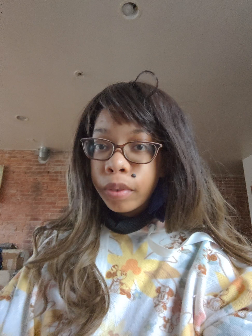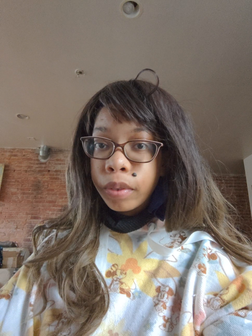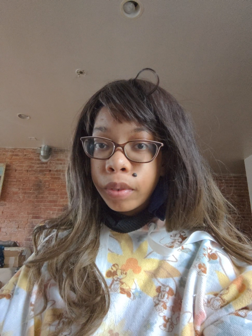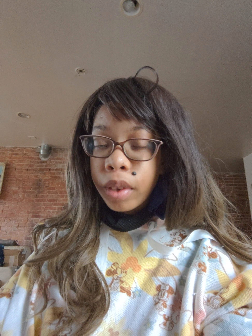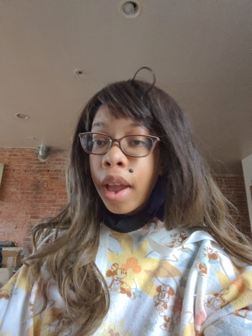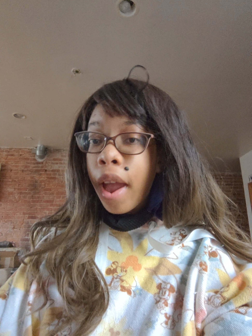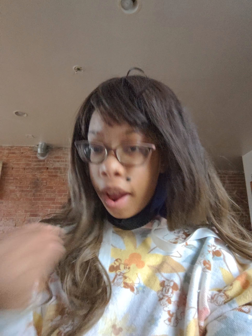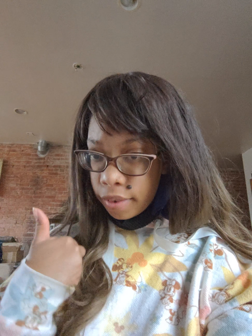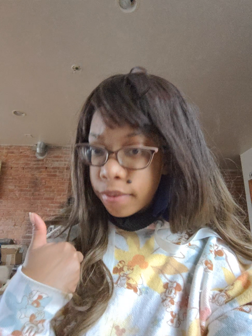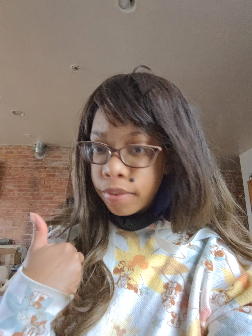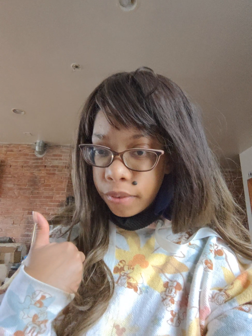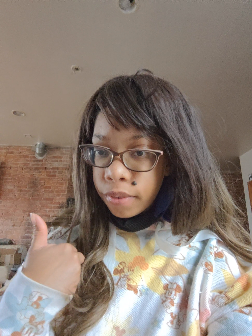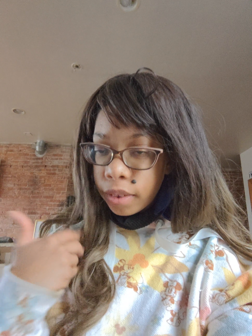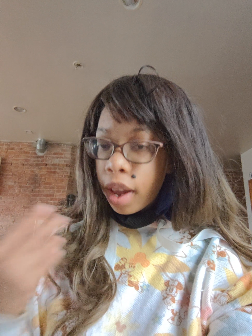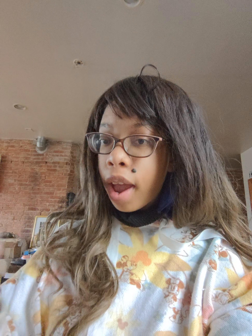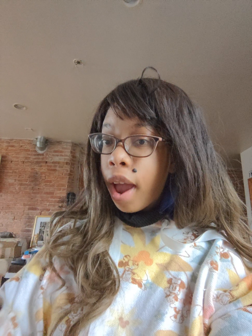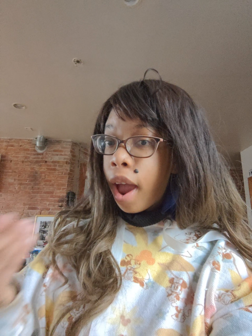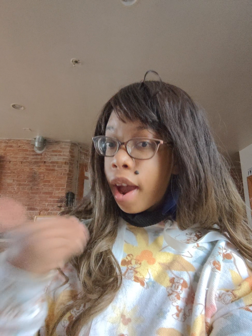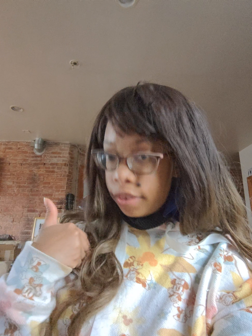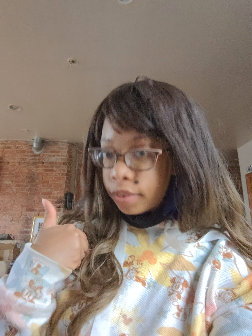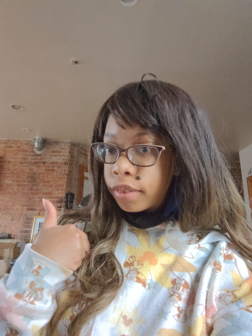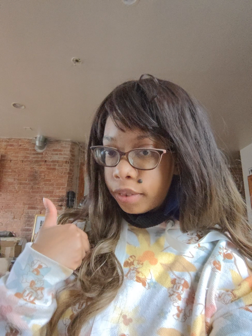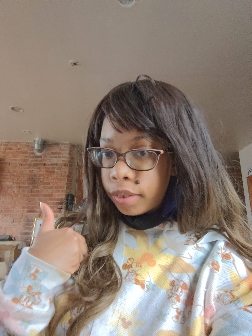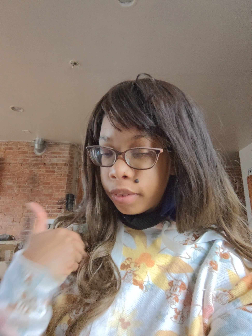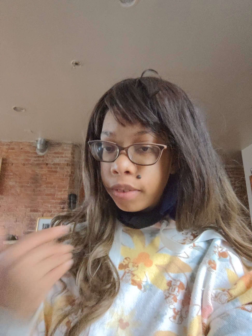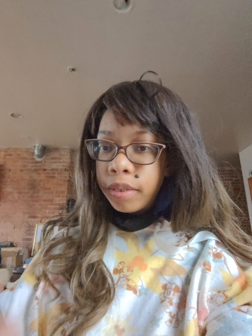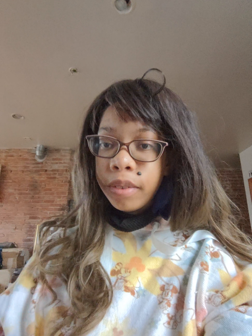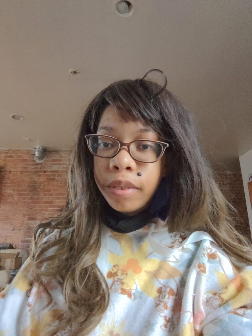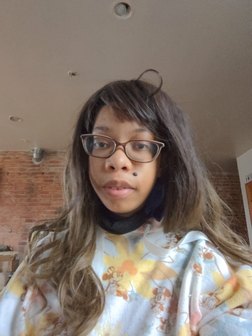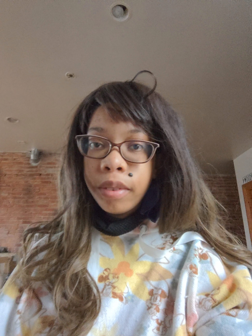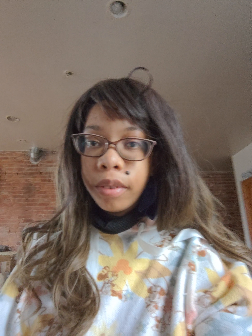have